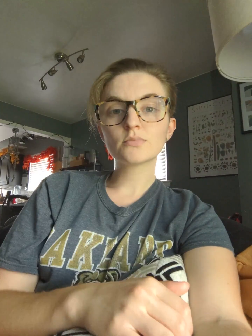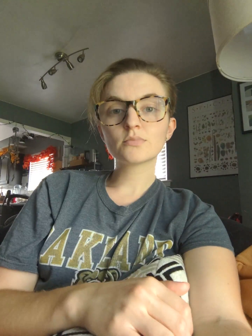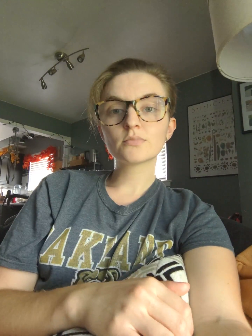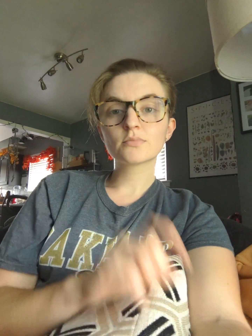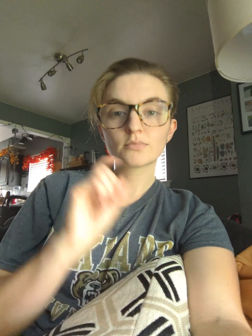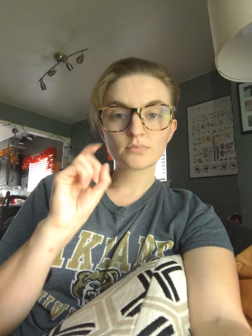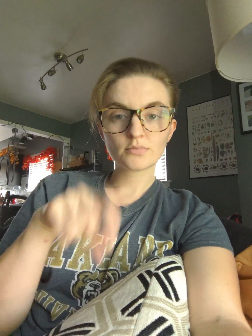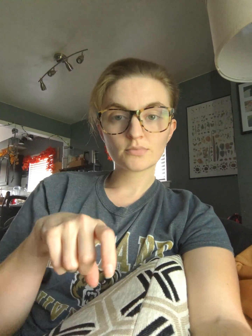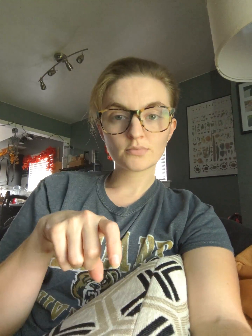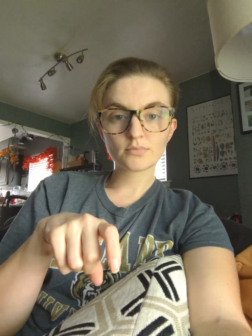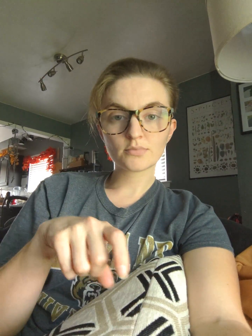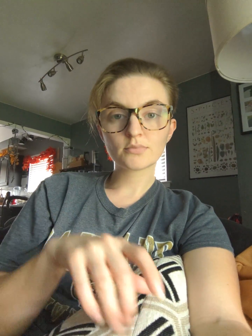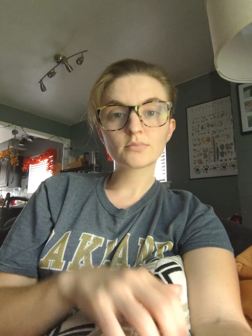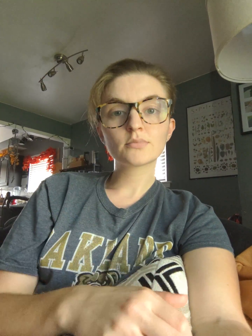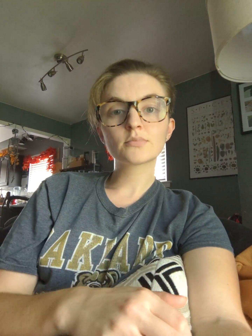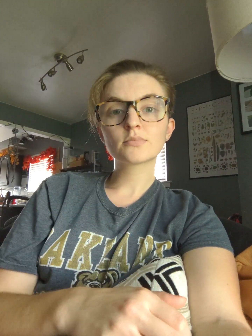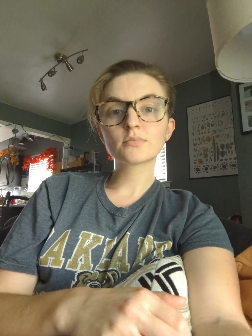must